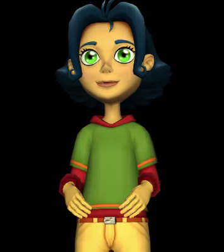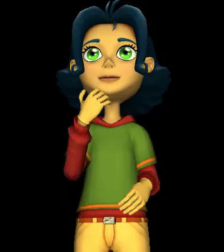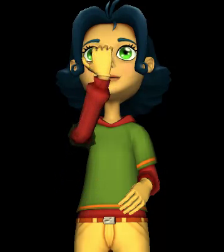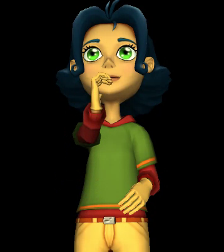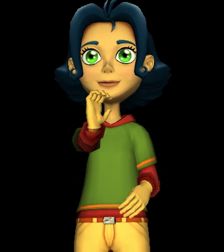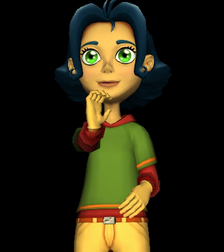حرارة